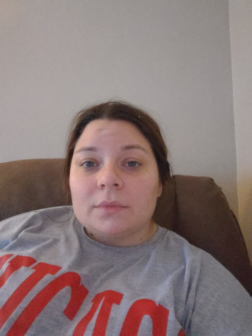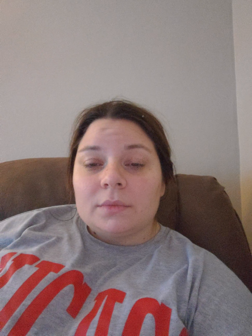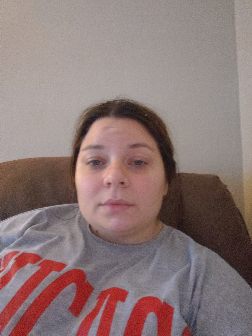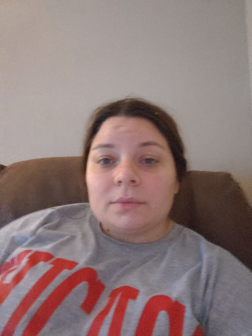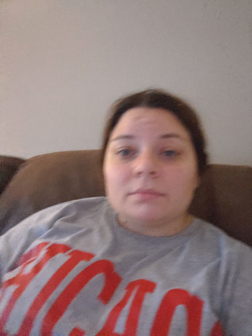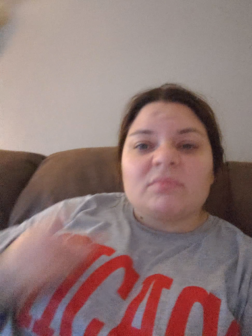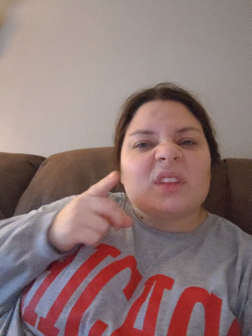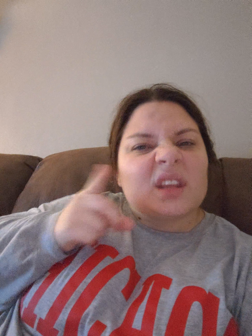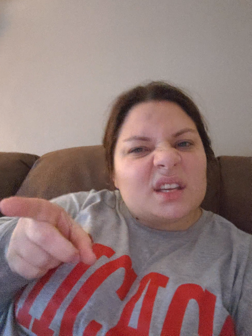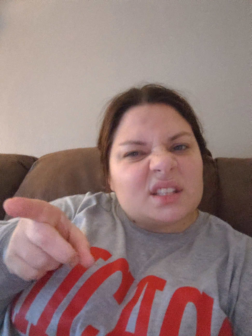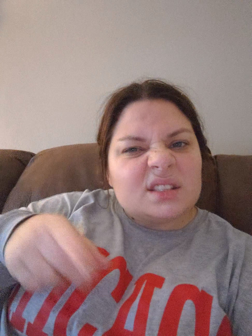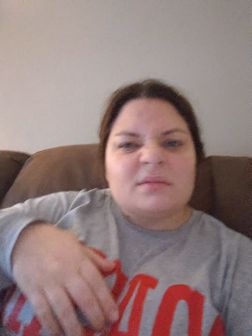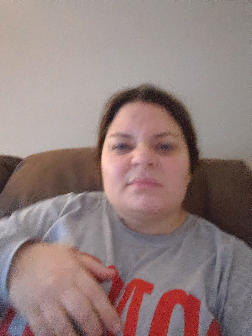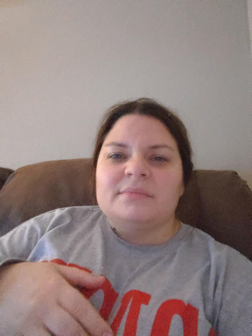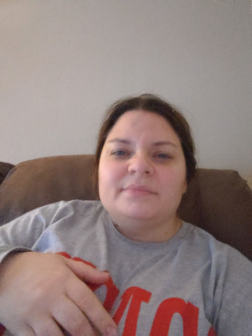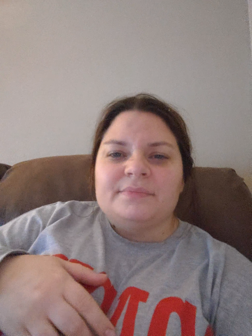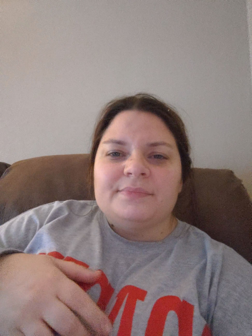he/she/it